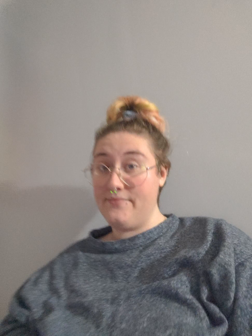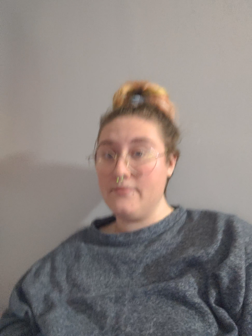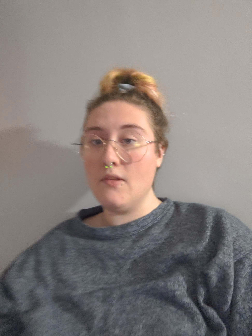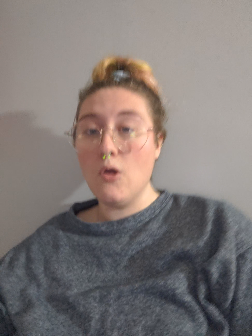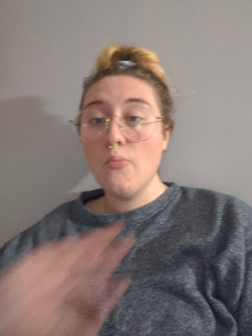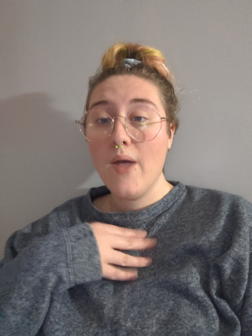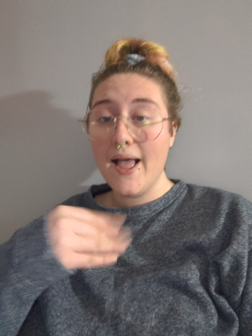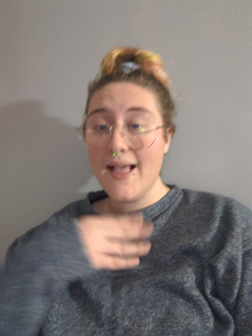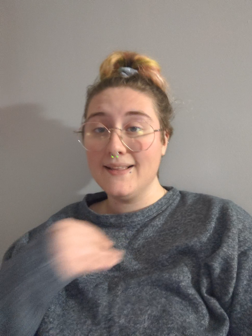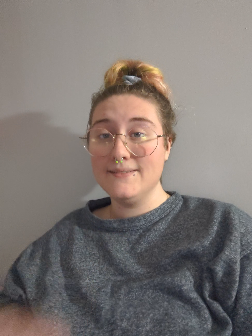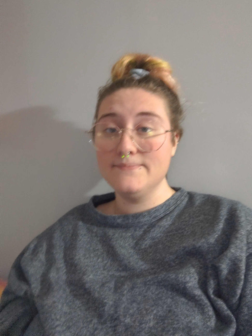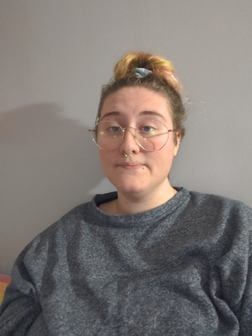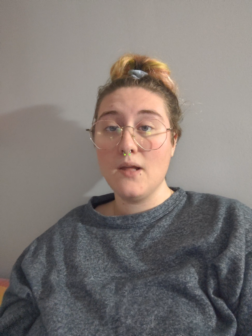white